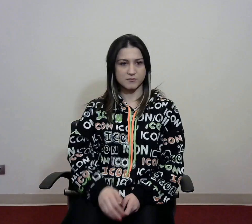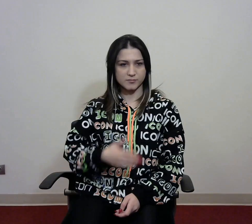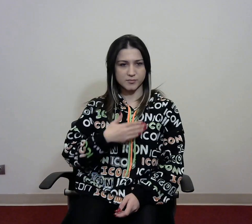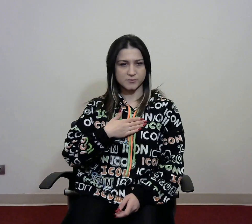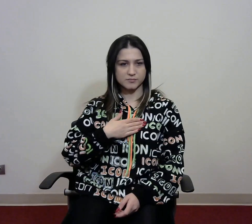mən